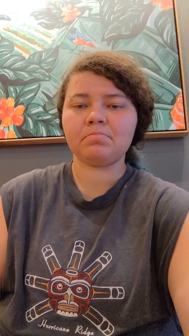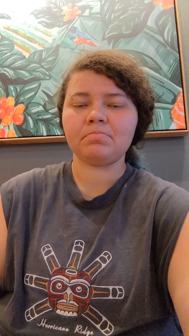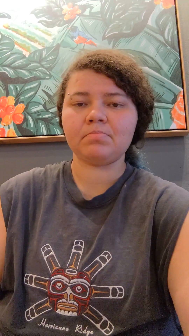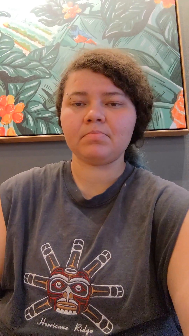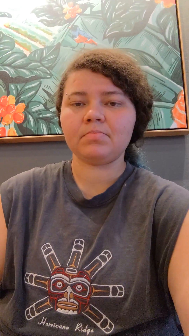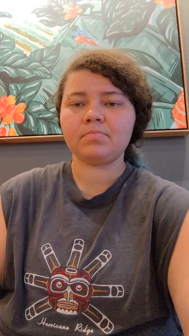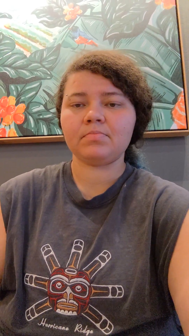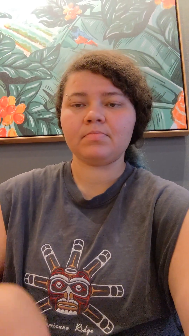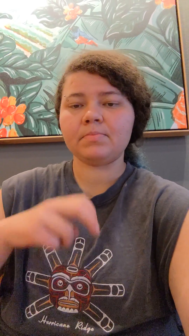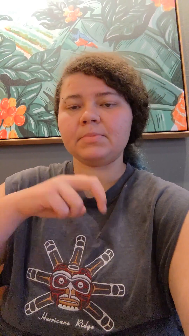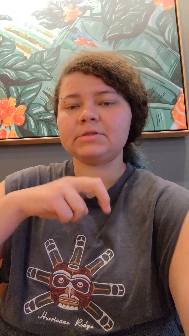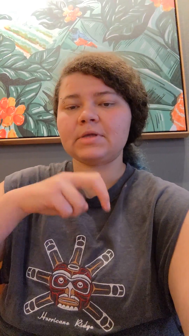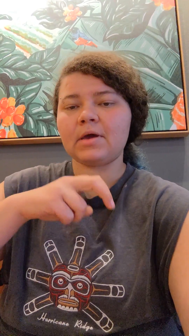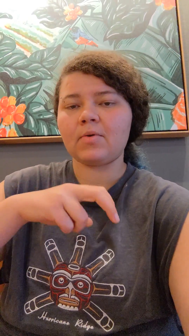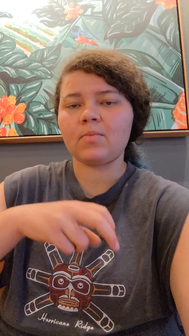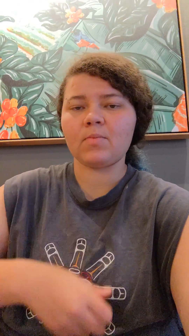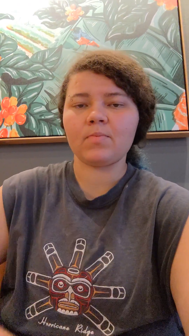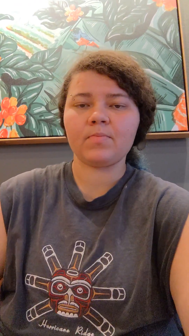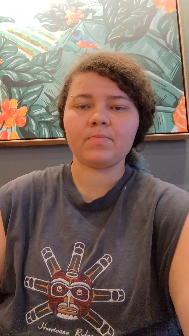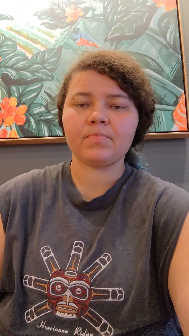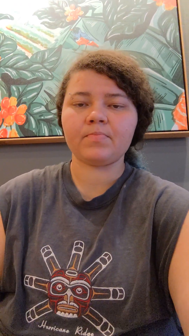potato